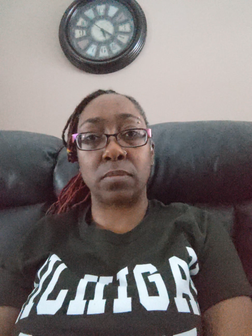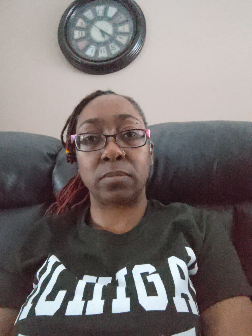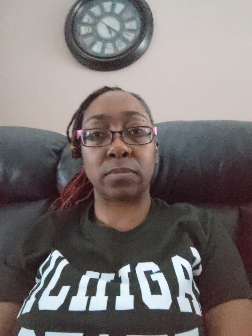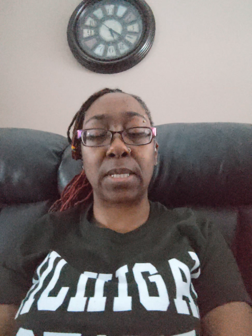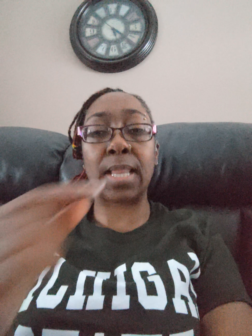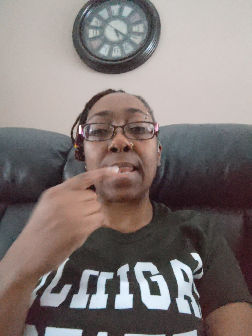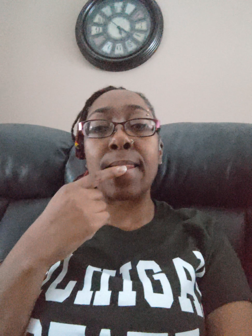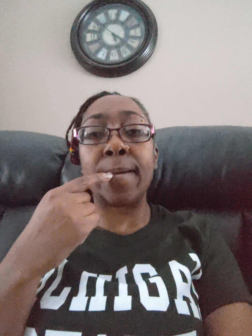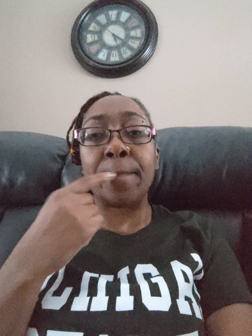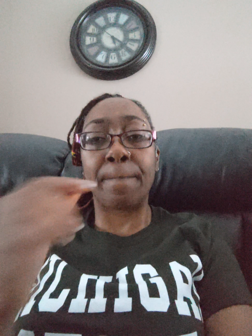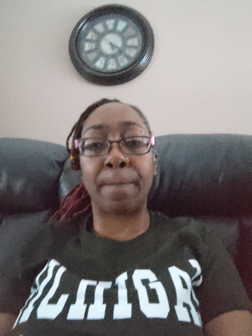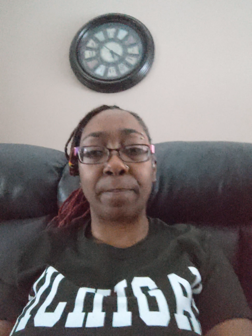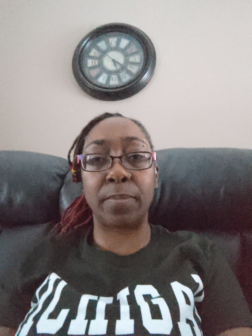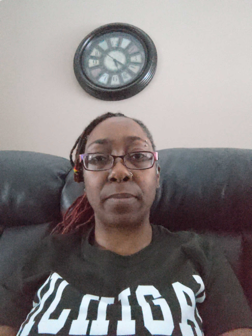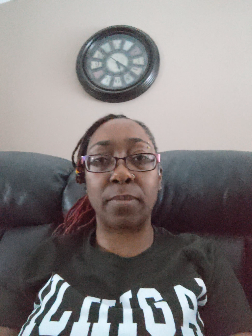lips